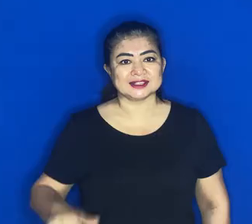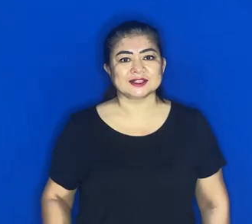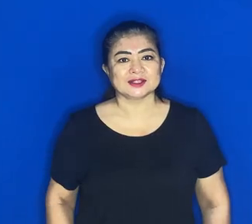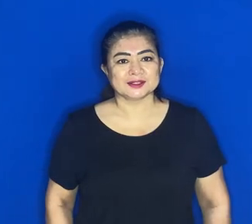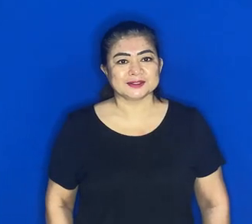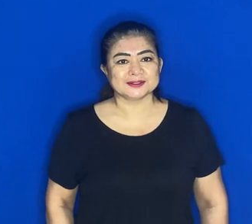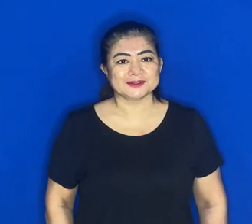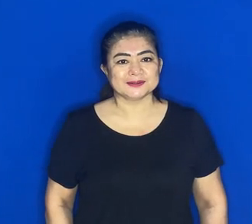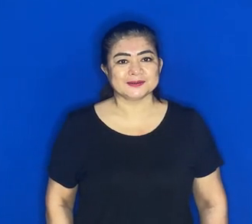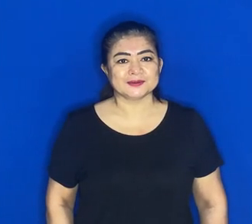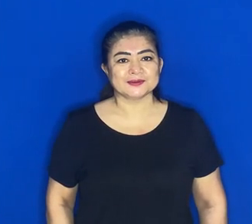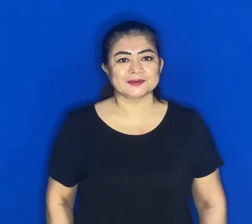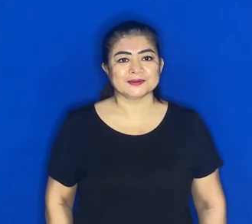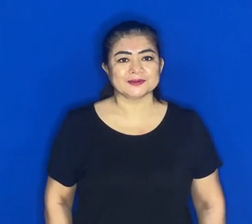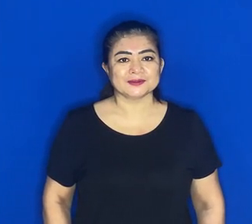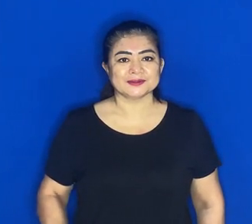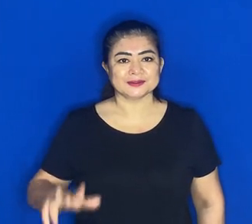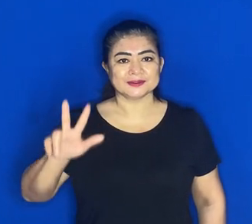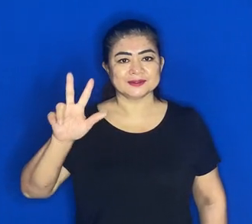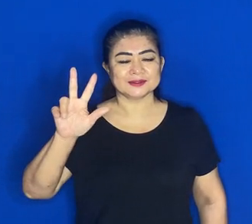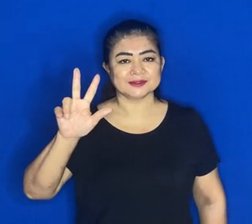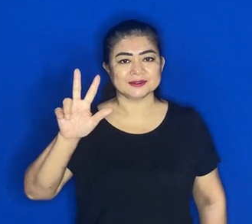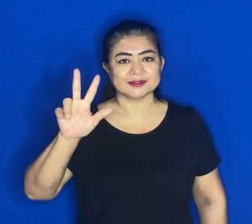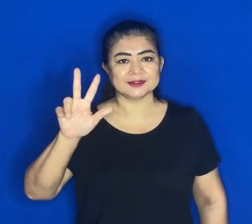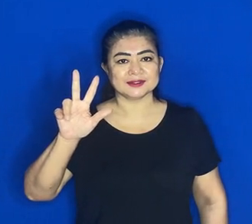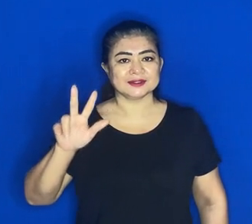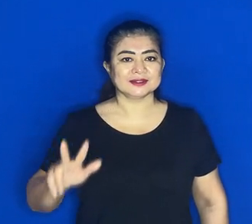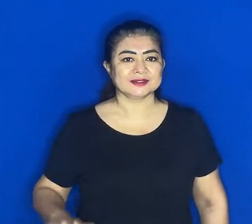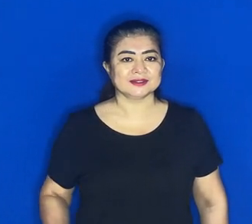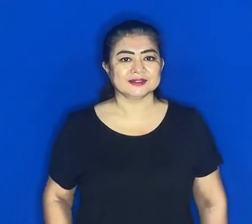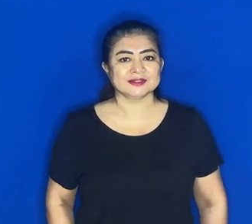three